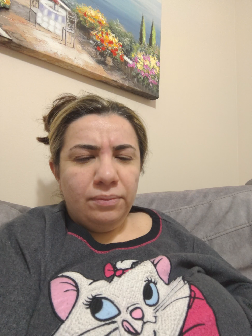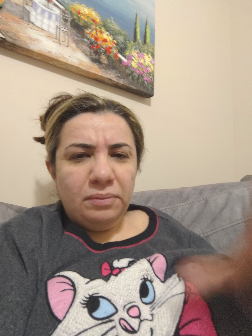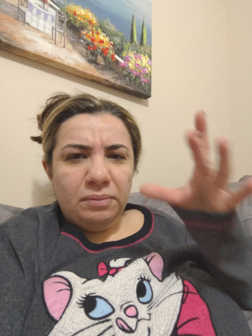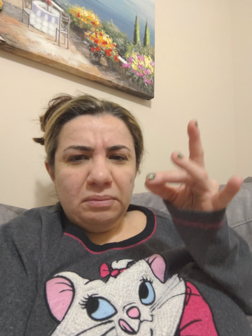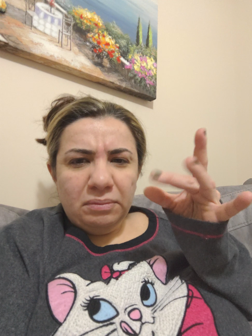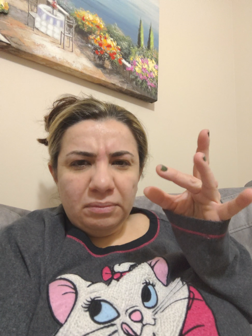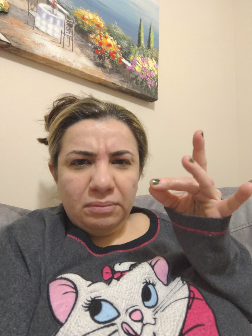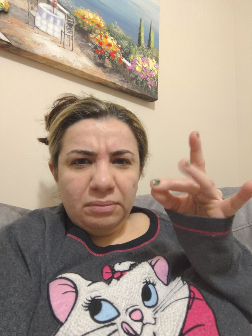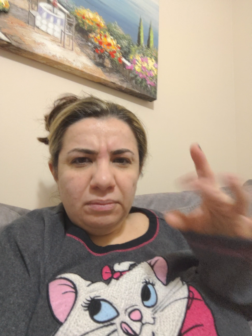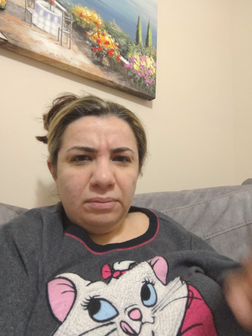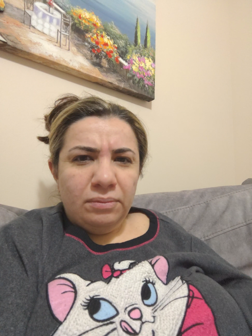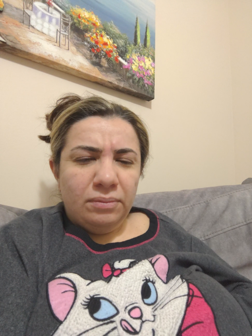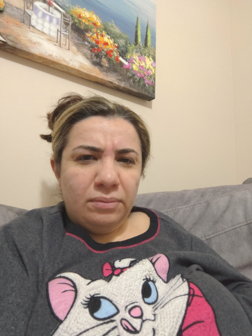sticky